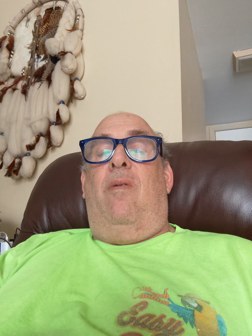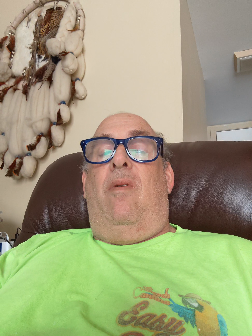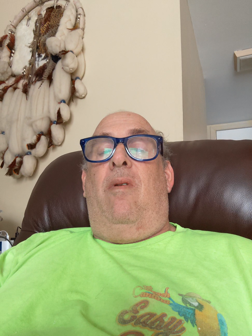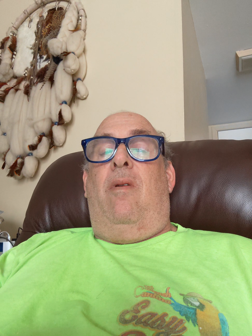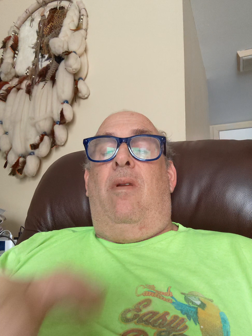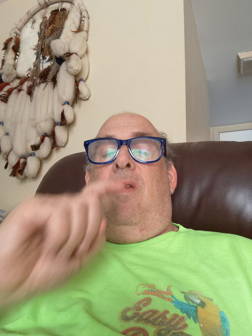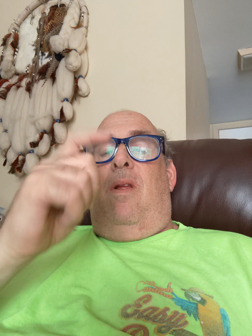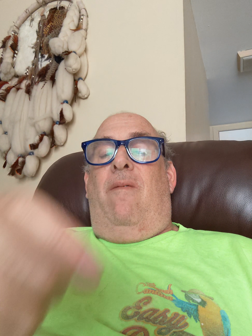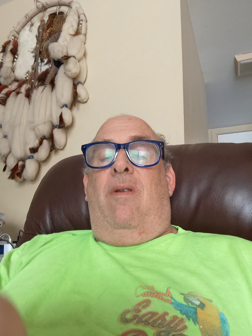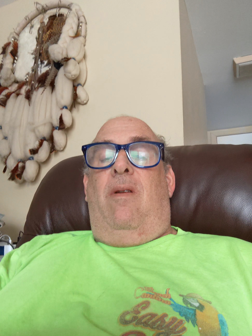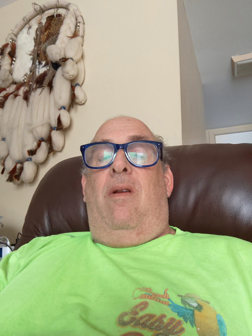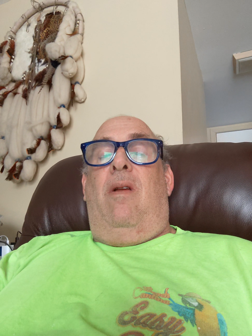gift